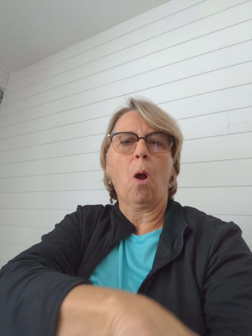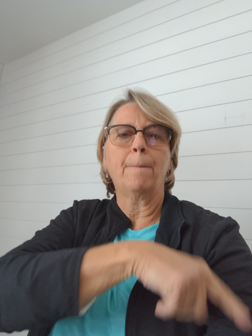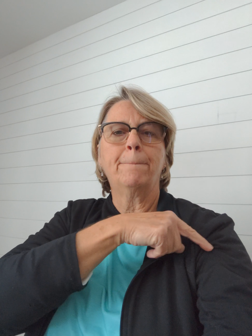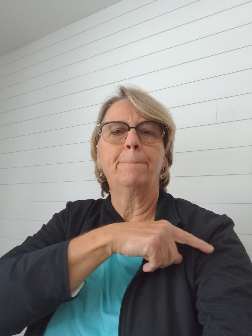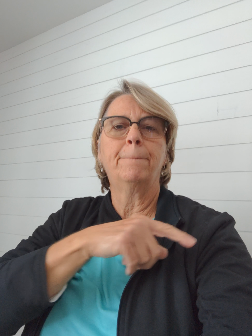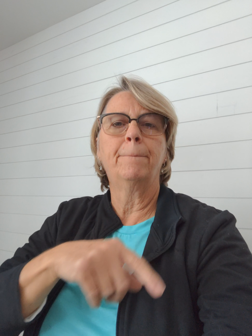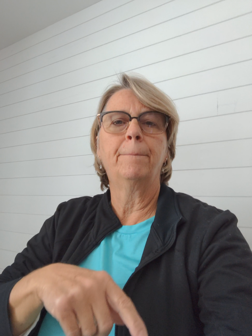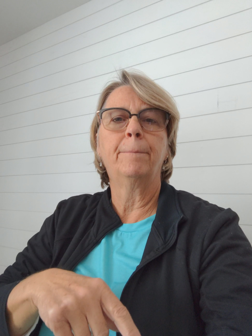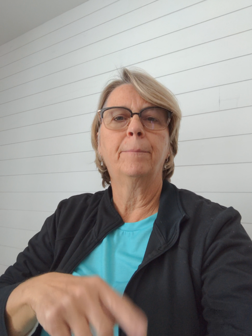arm